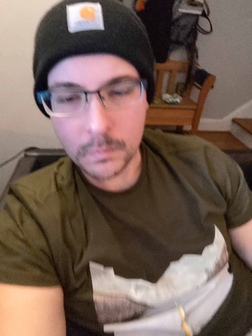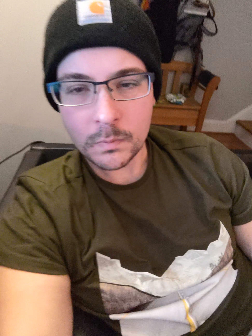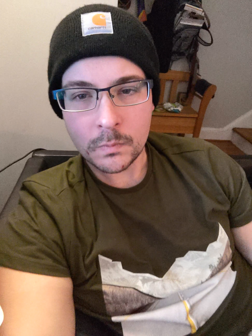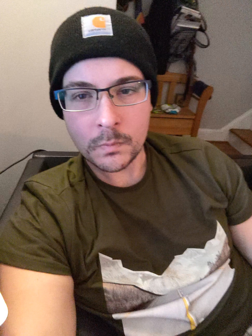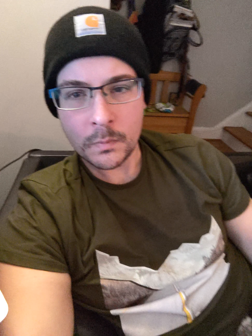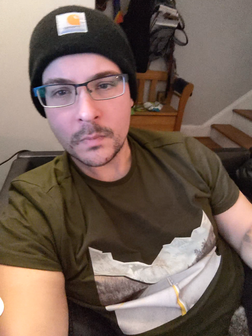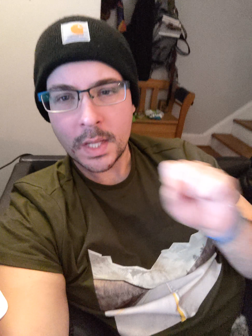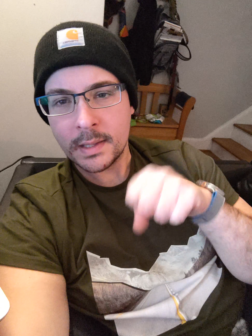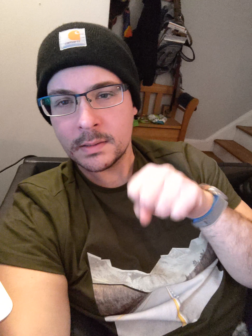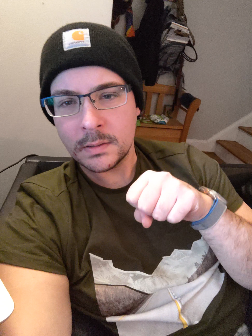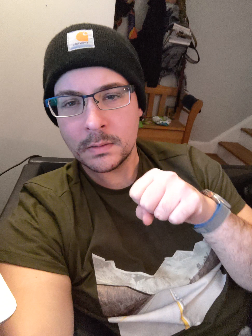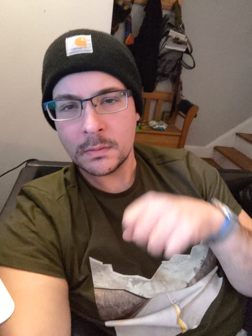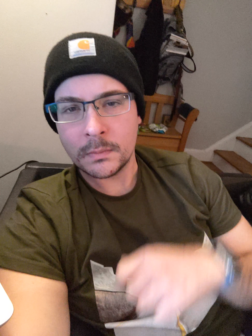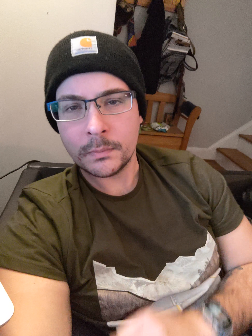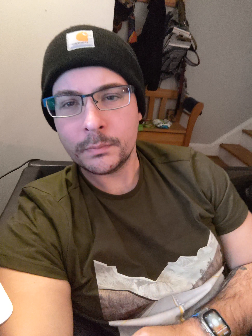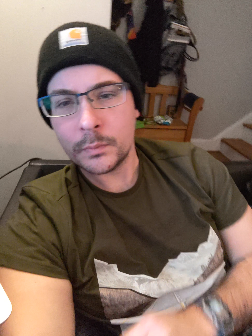yes